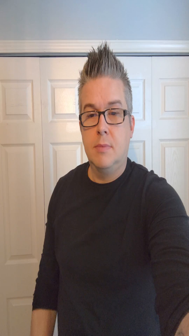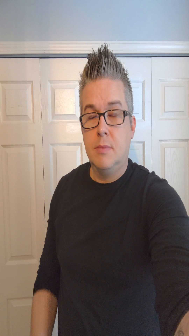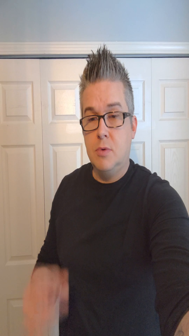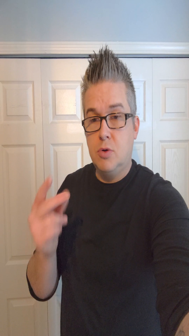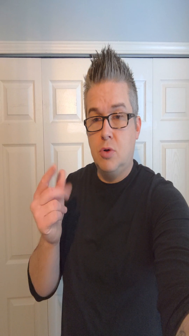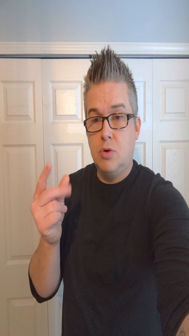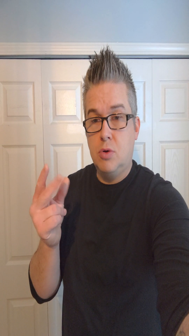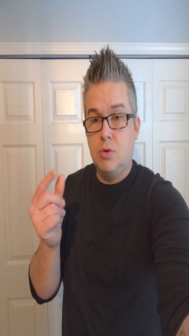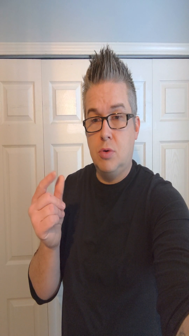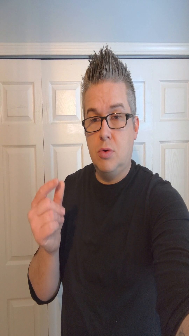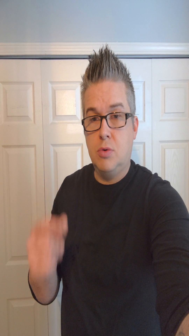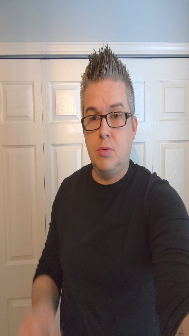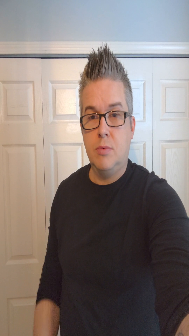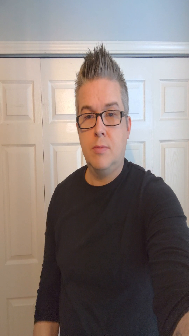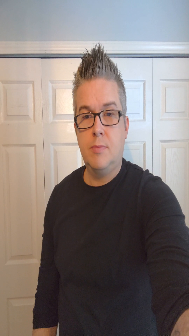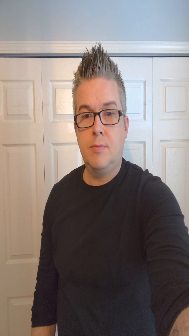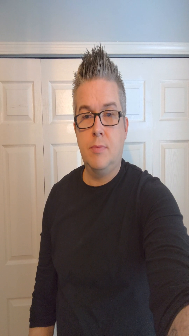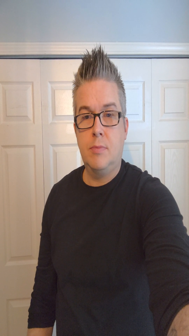dog